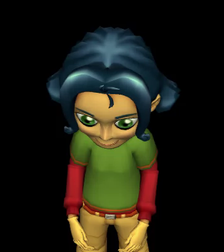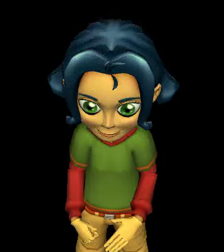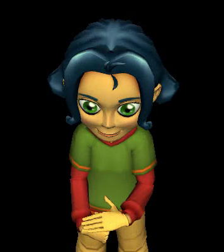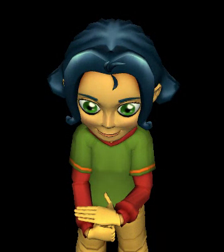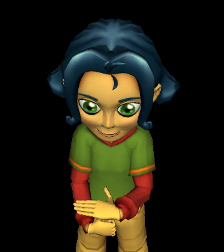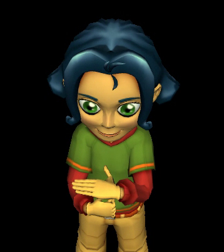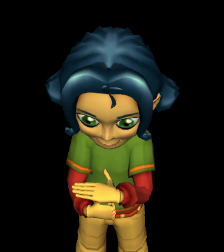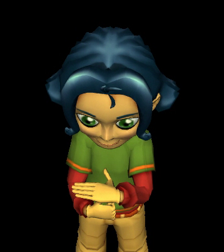عاصمة